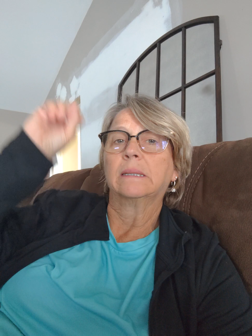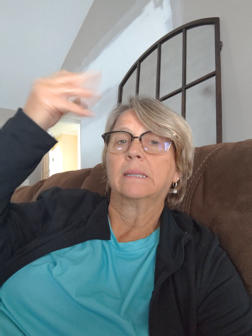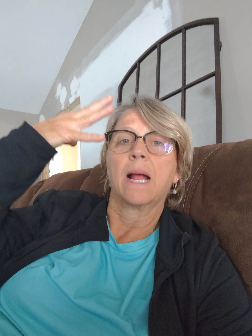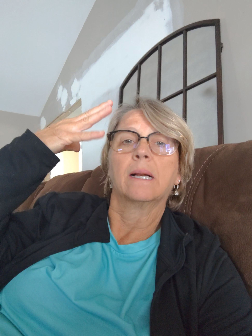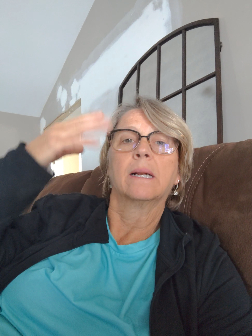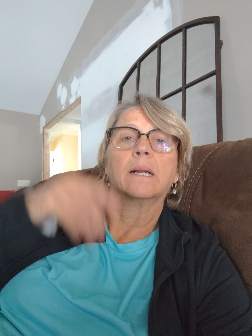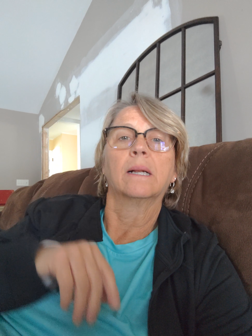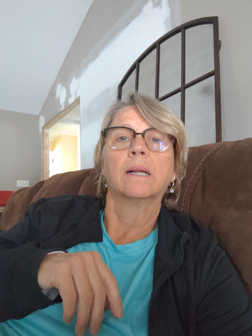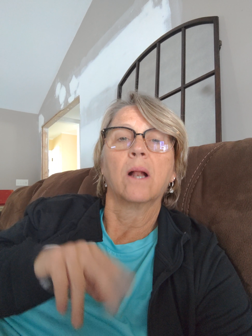sun